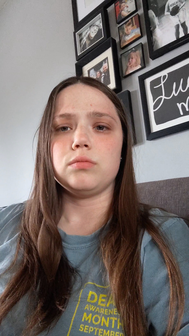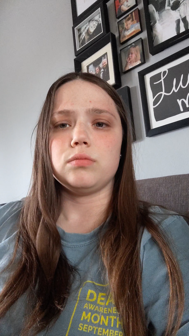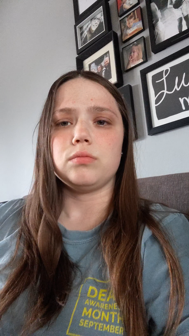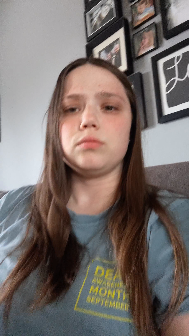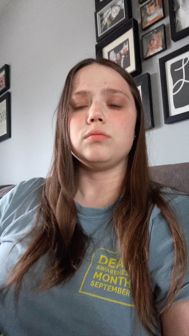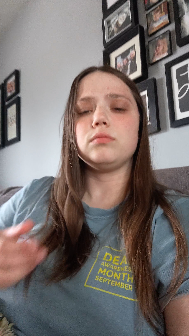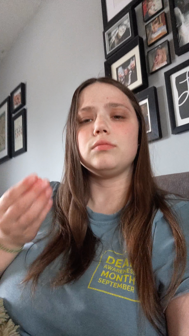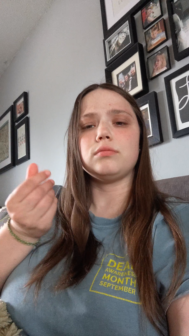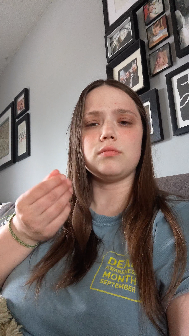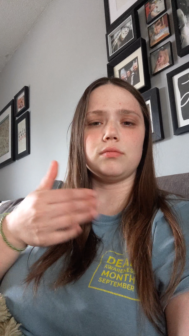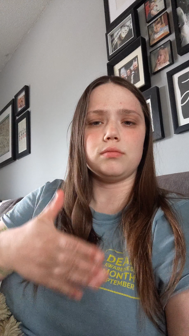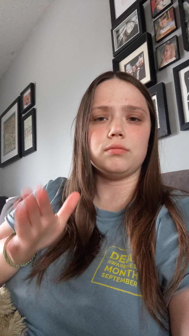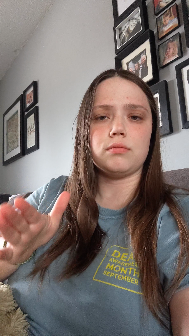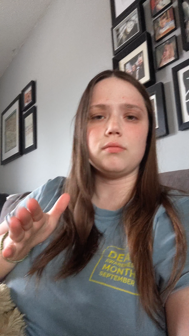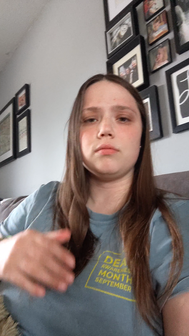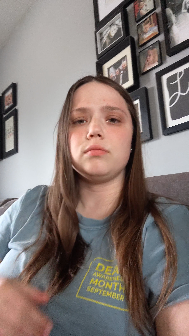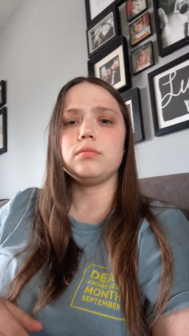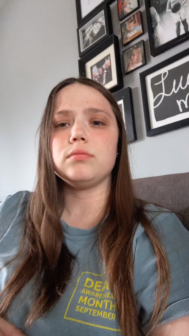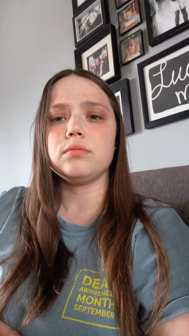sandbox